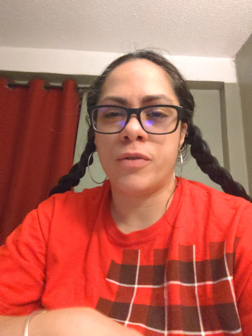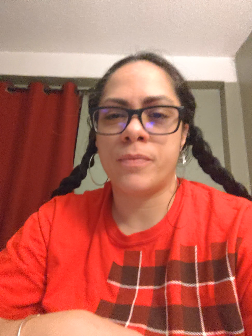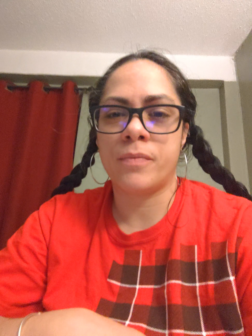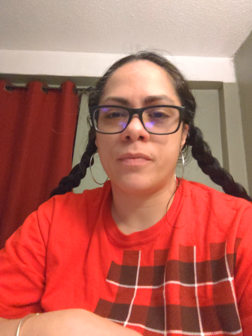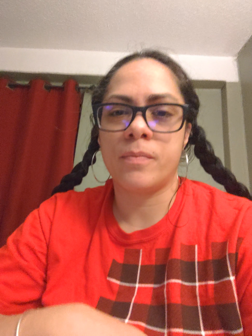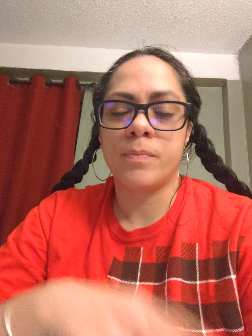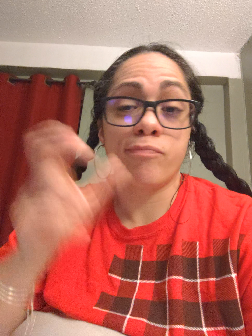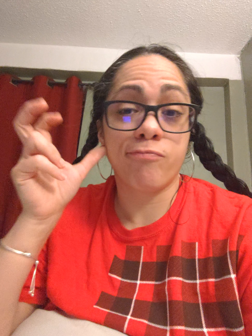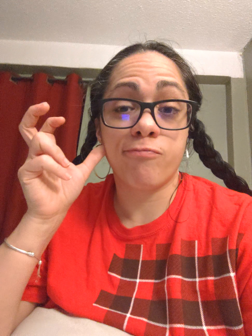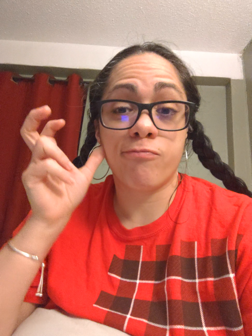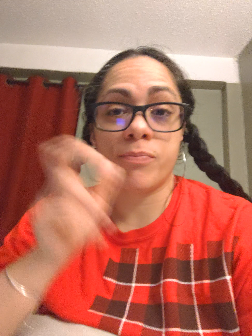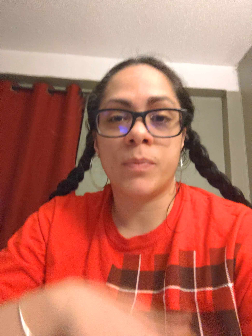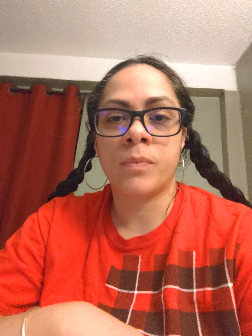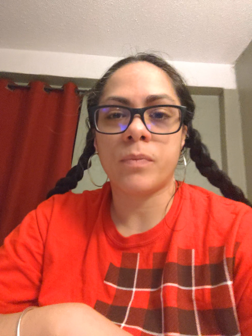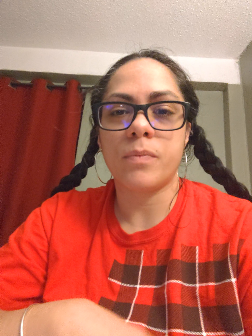hear